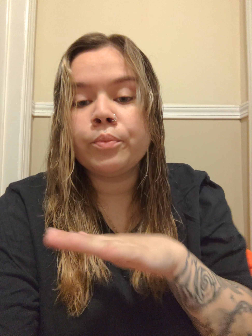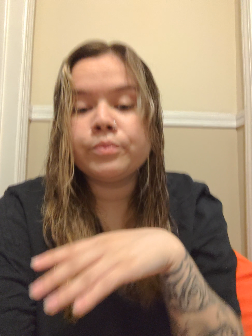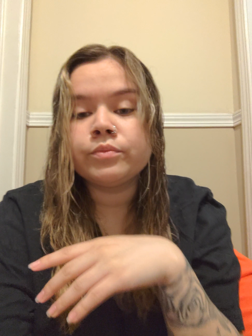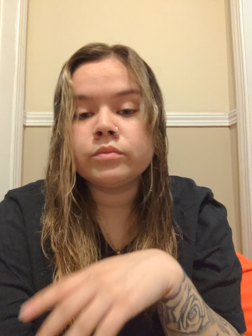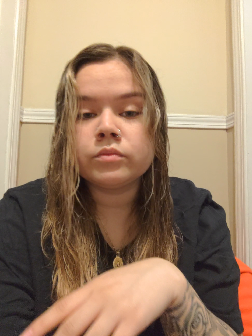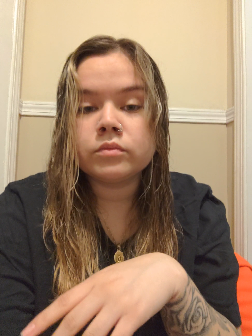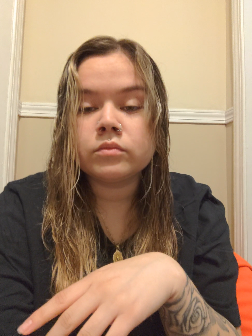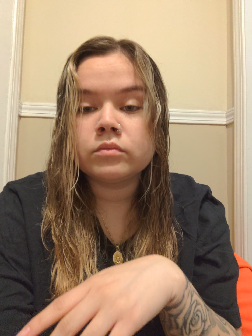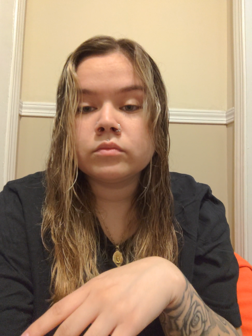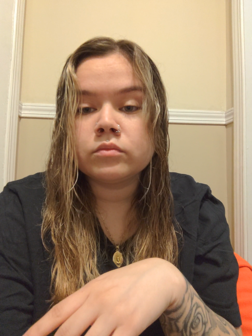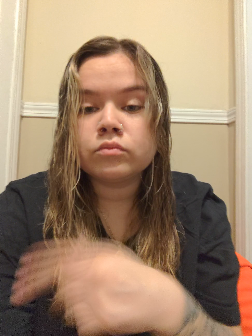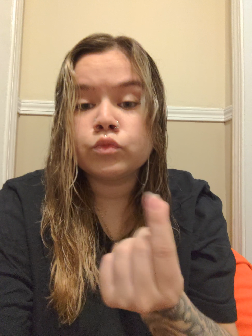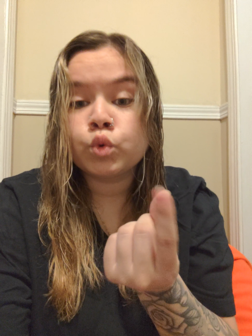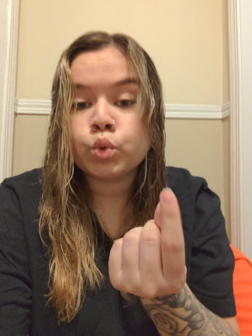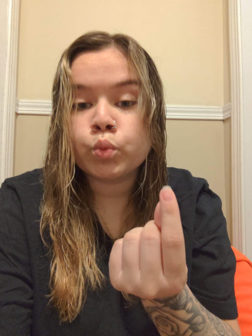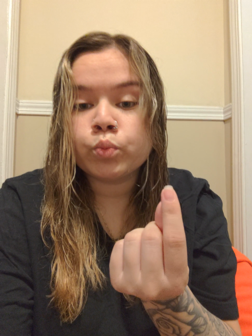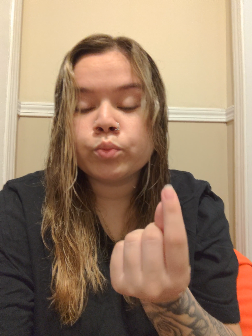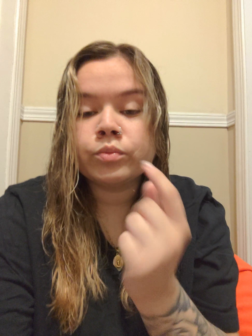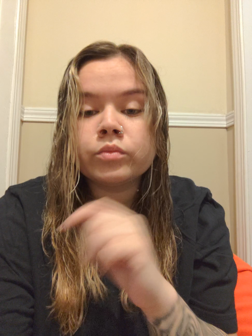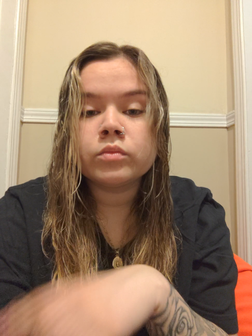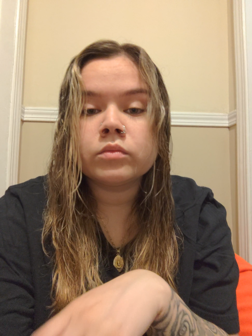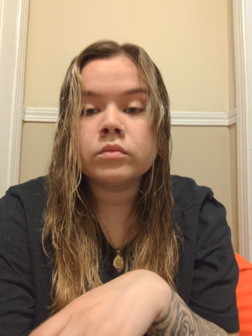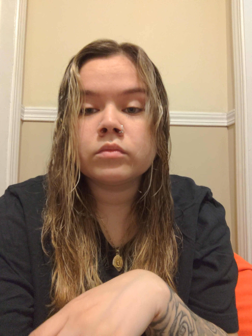do